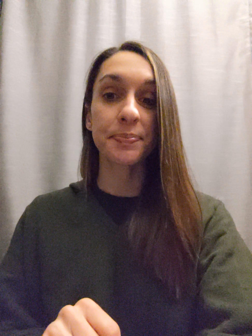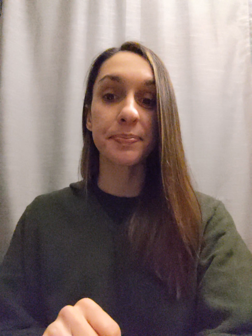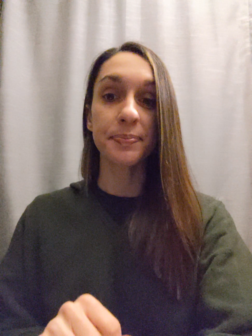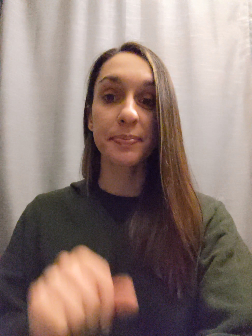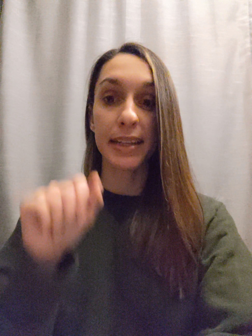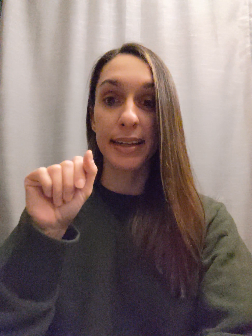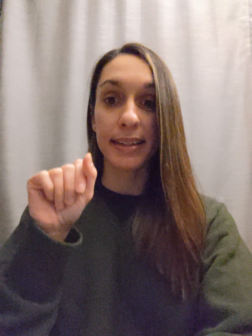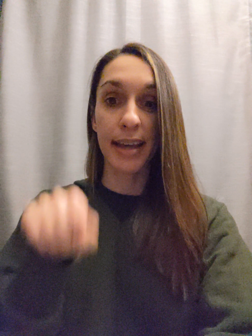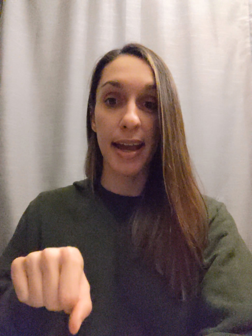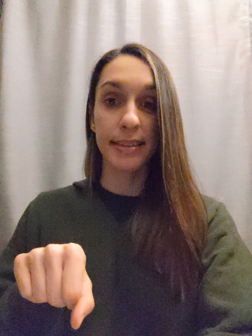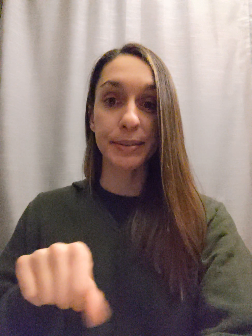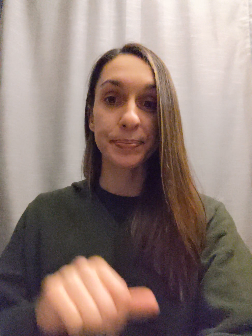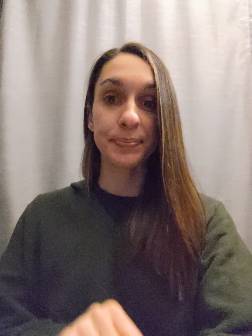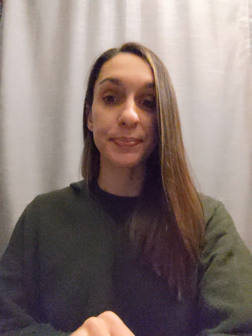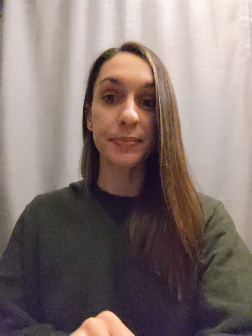can